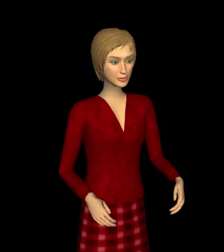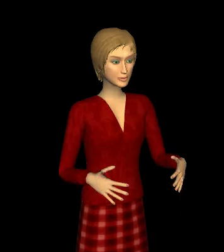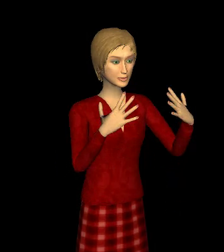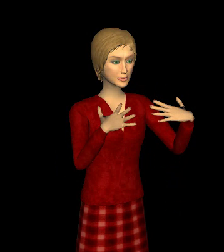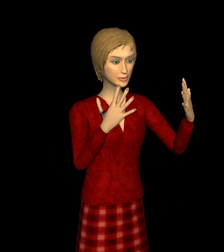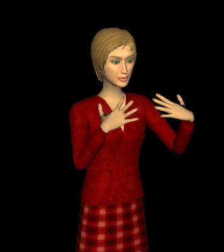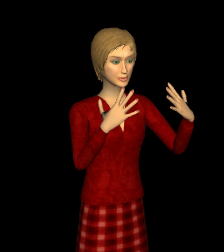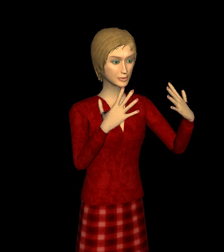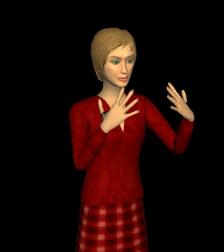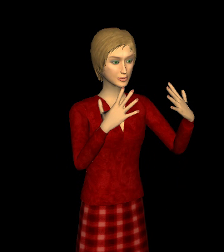هواء